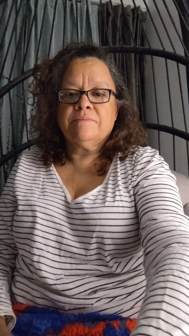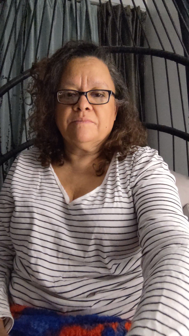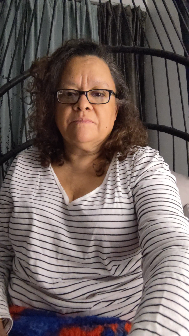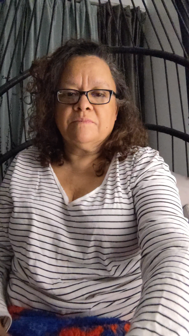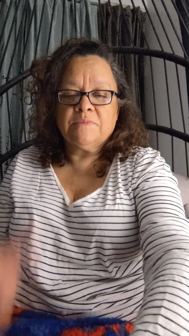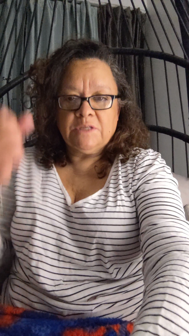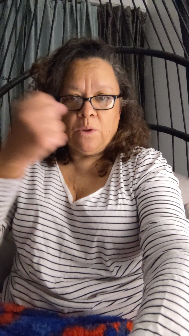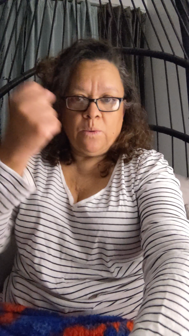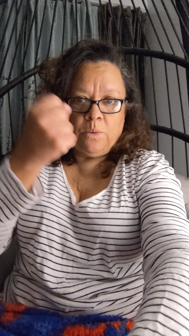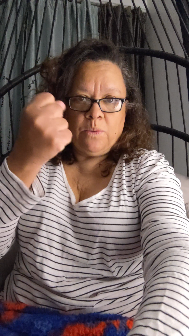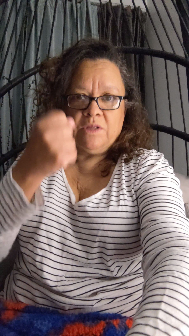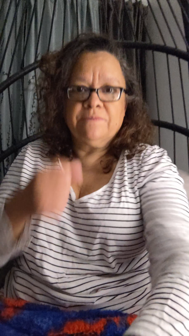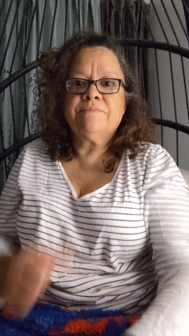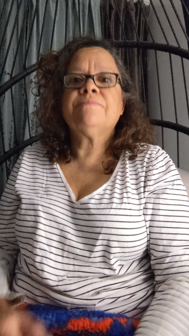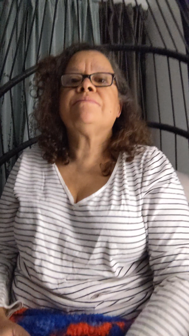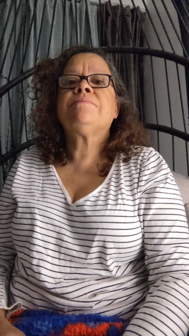hold